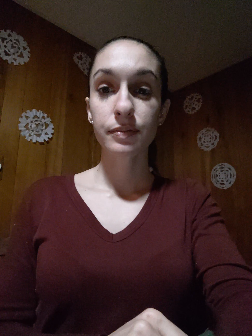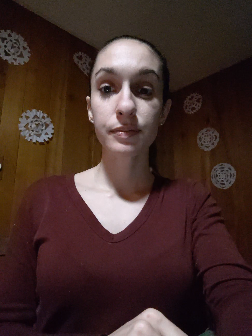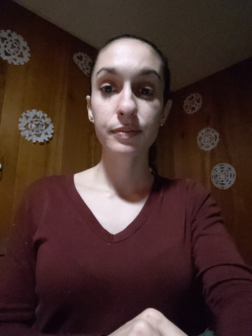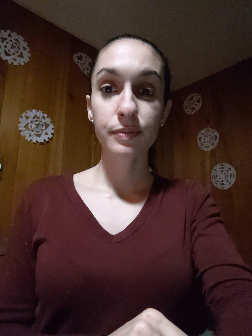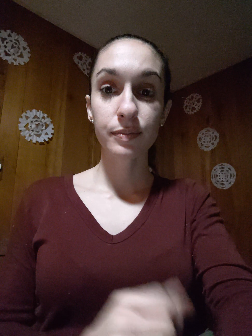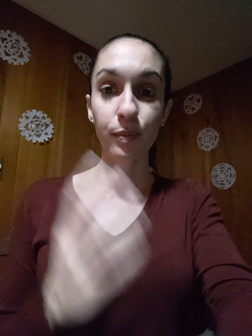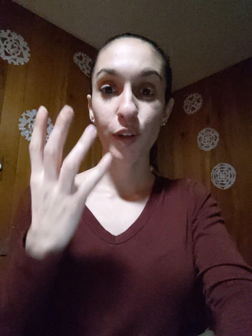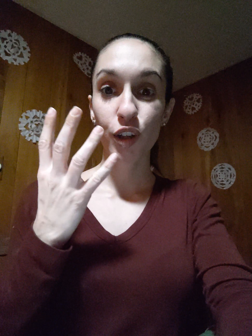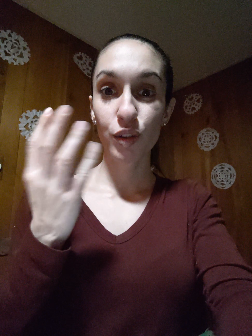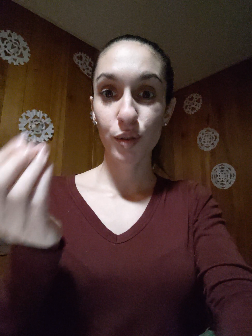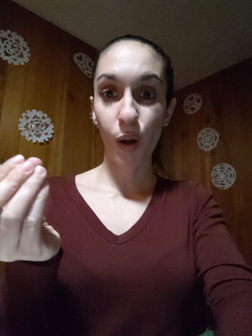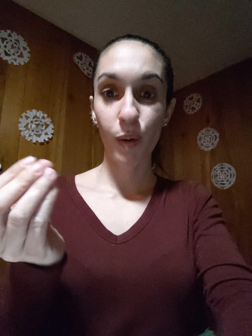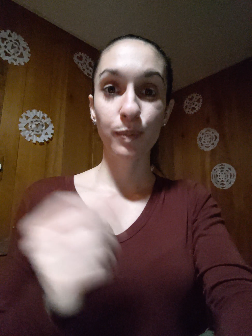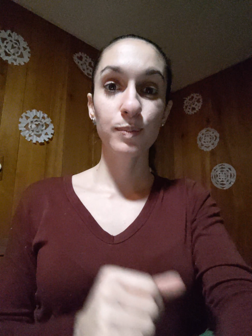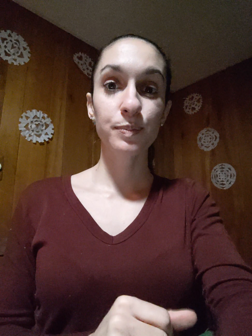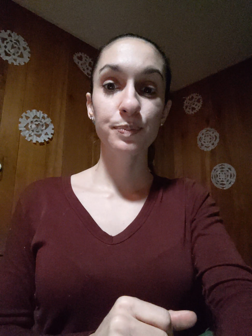go